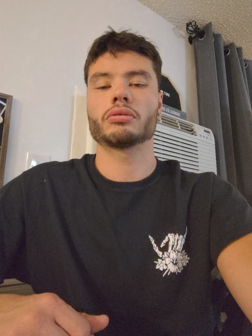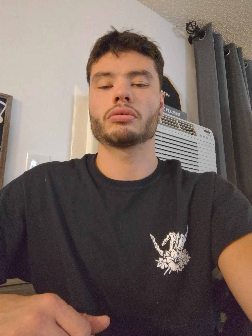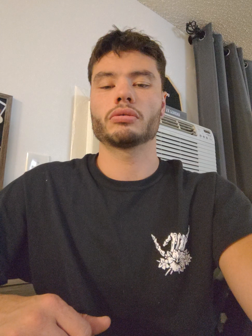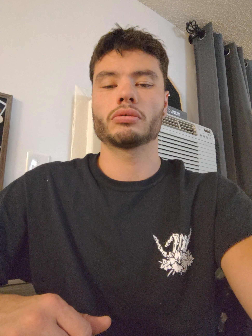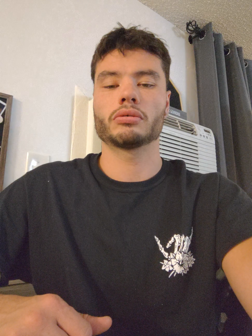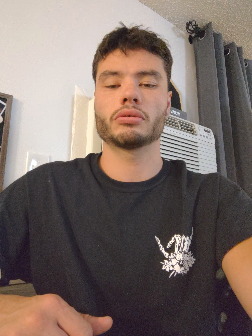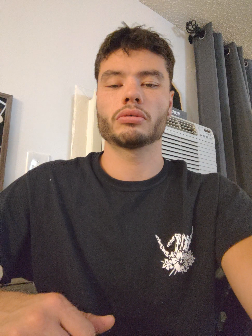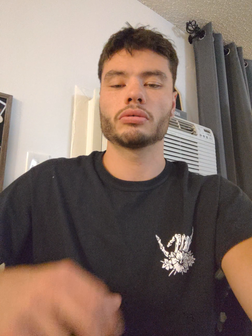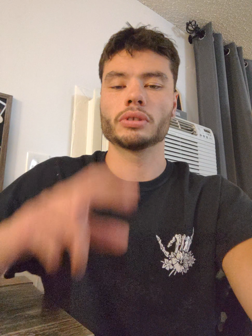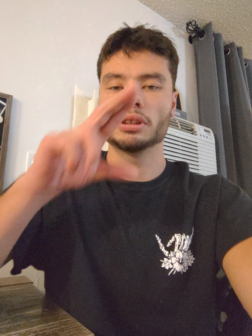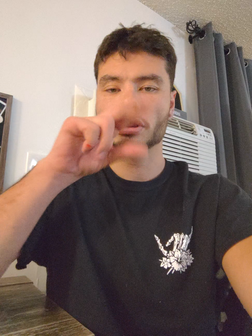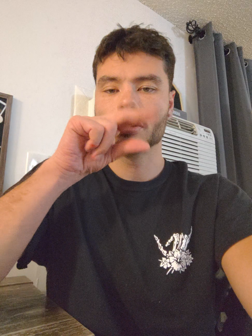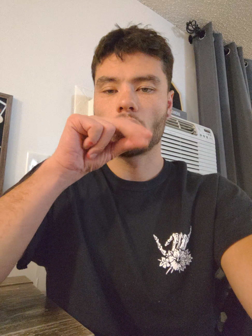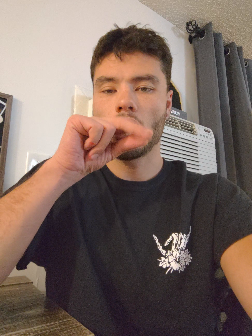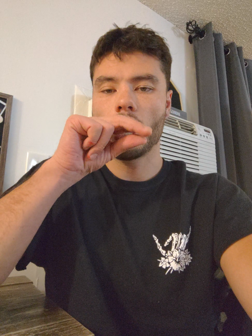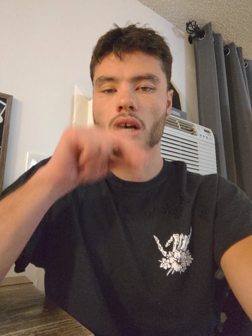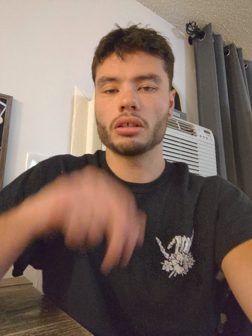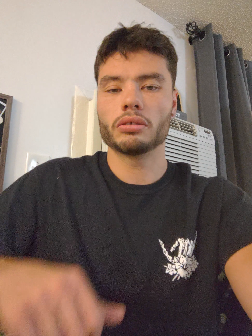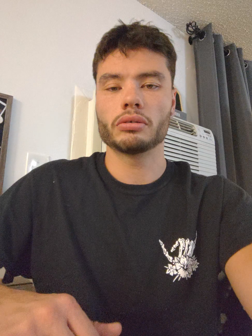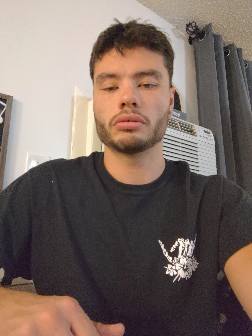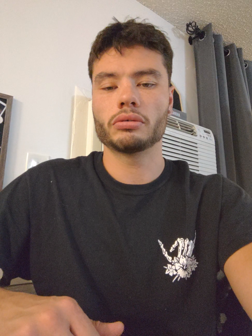duck